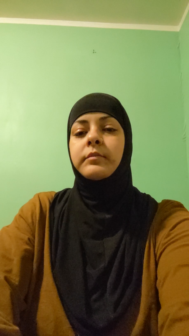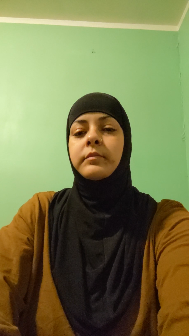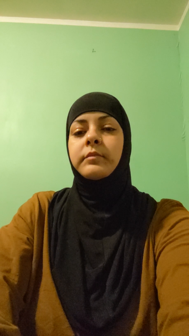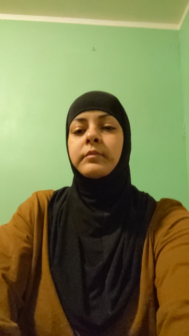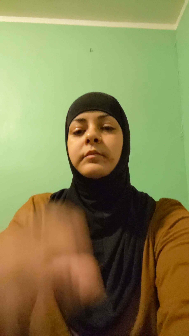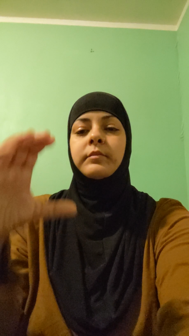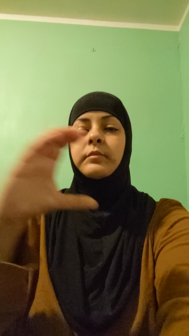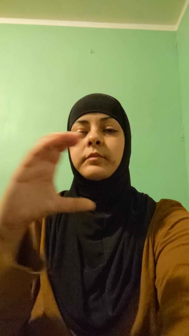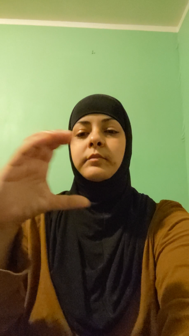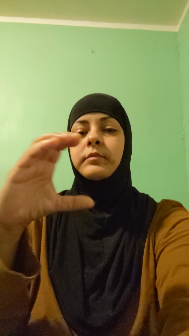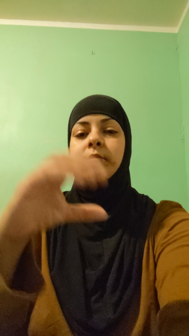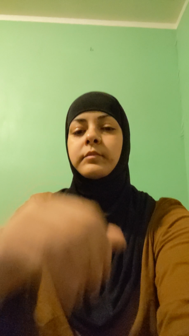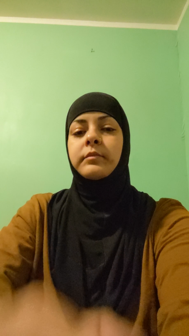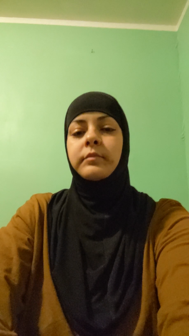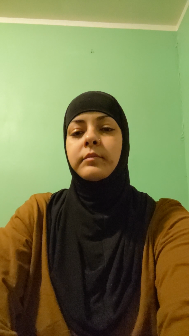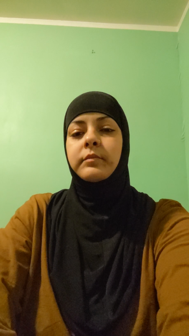ball